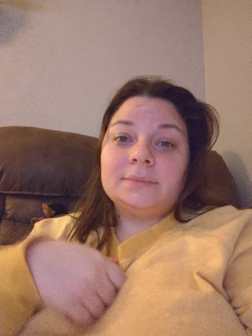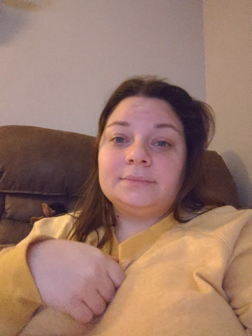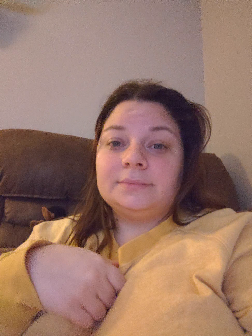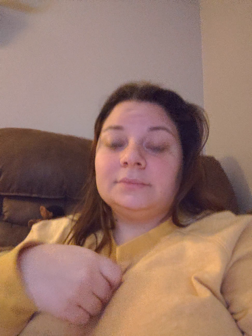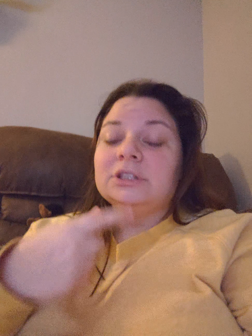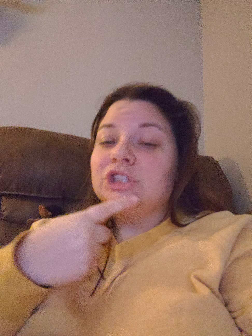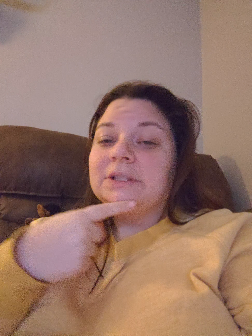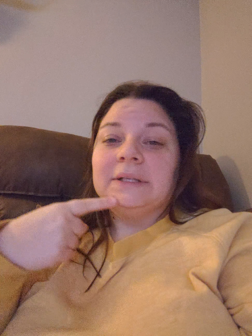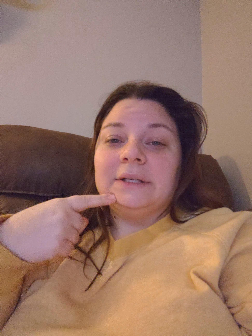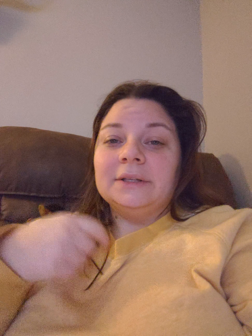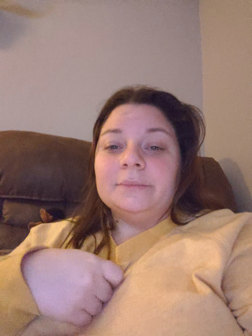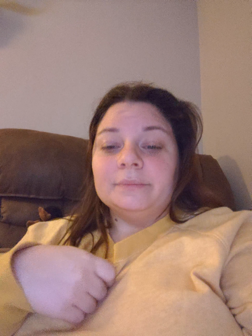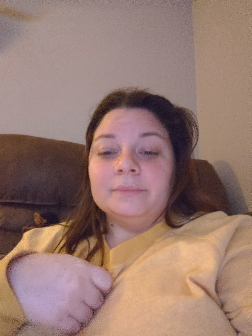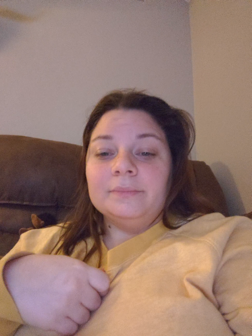chin